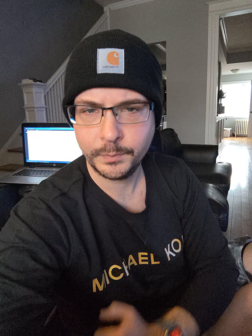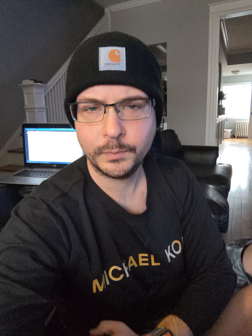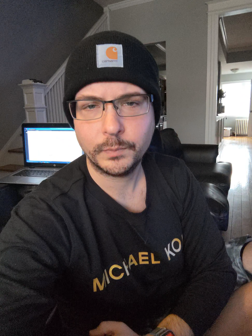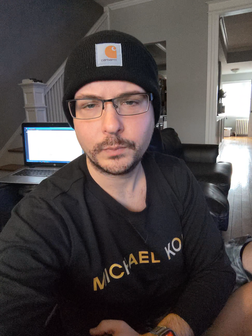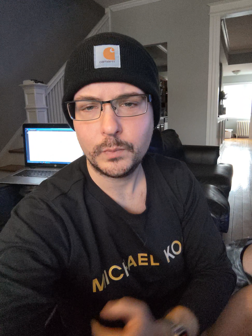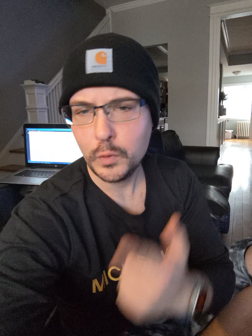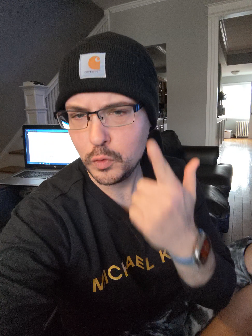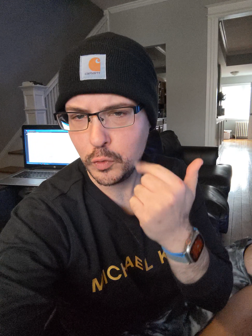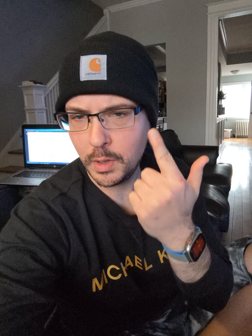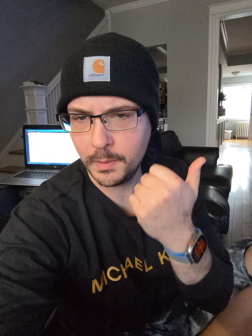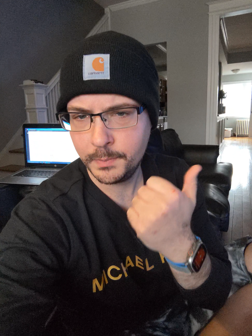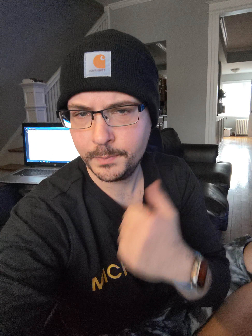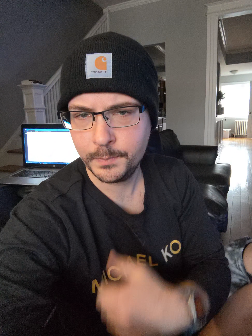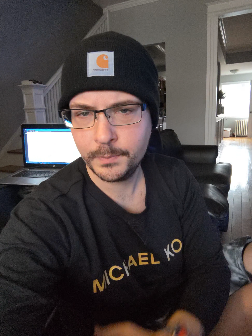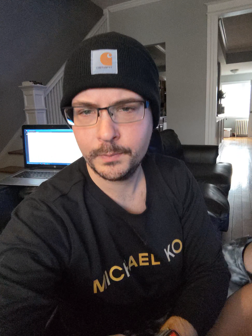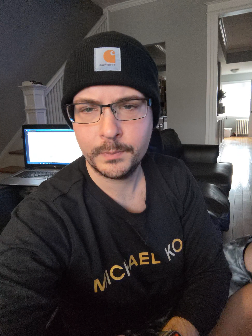cry